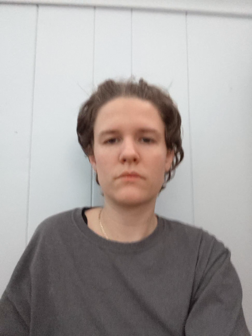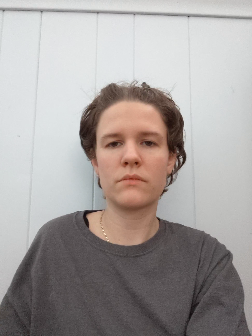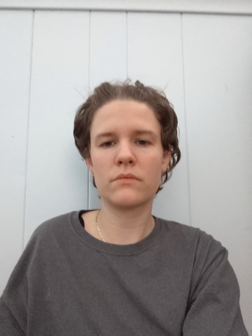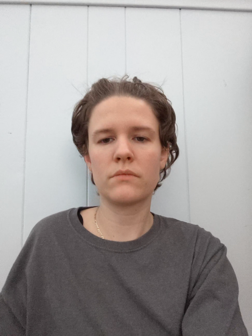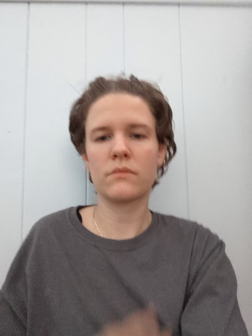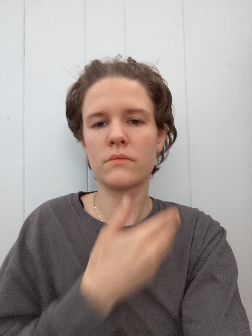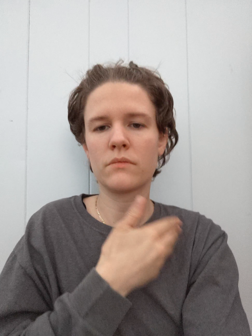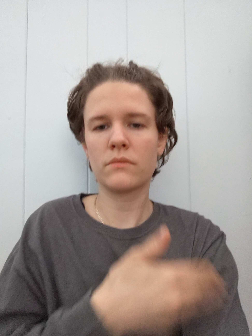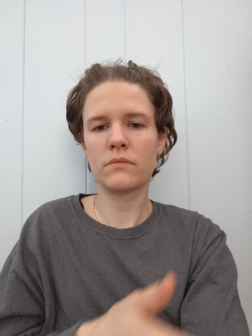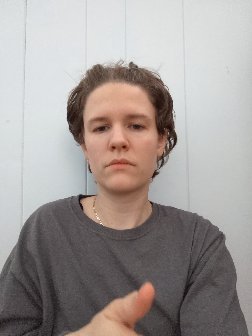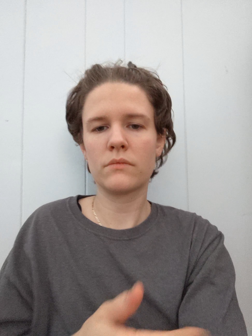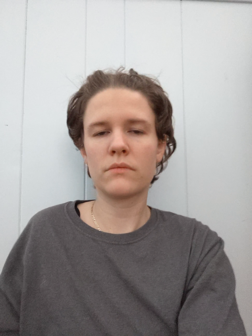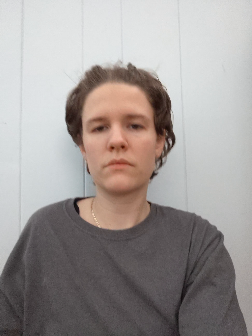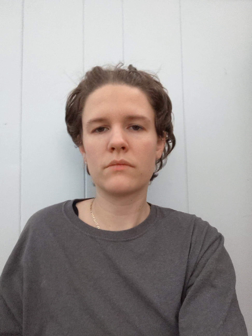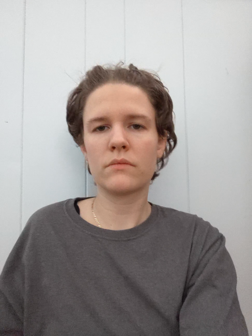arm